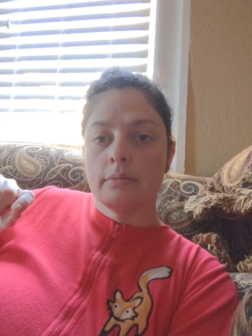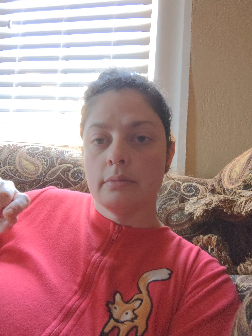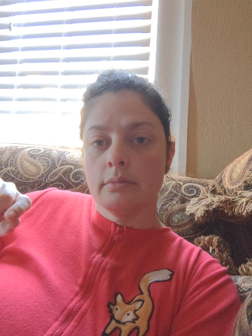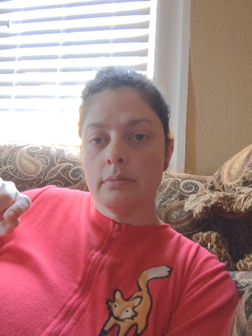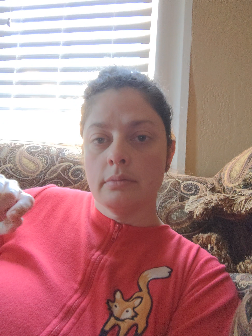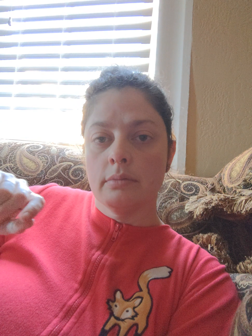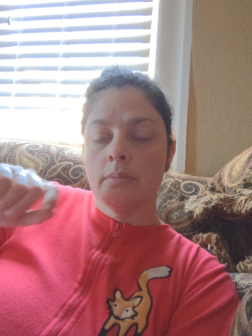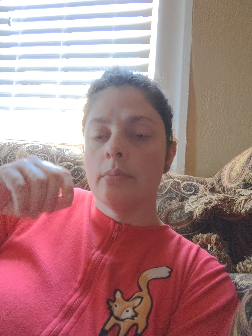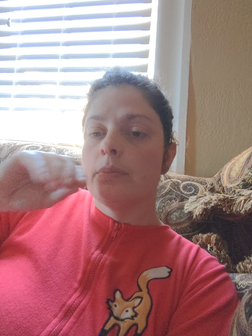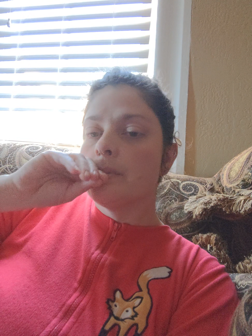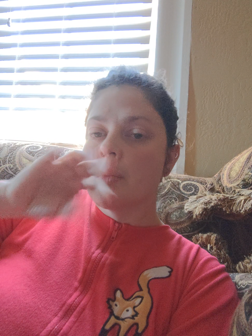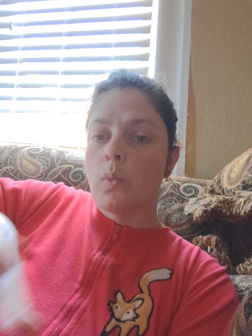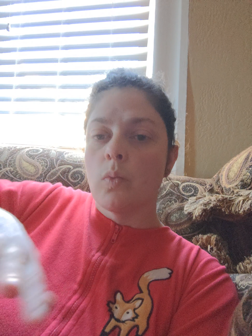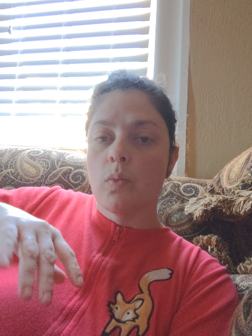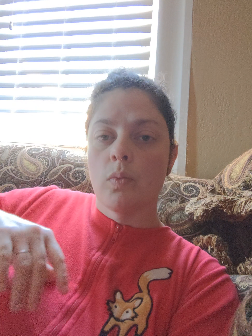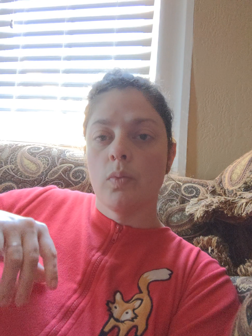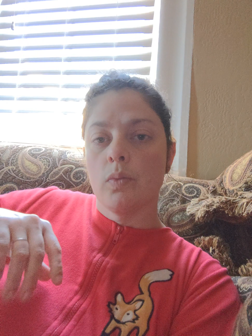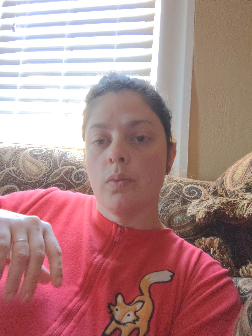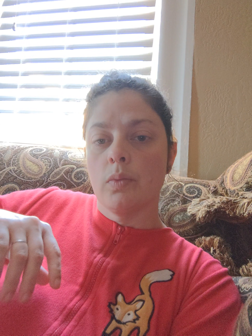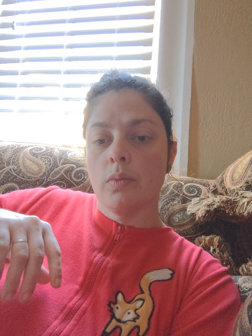blow